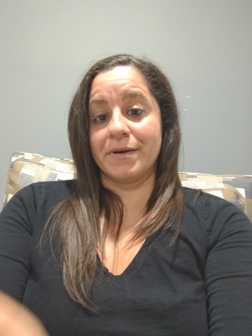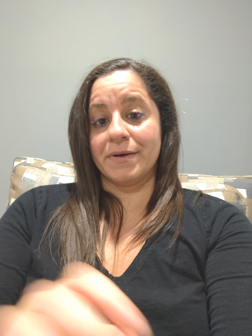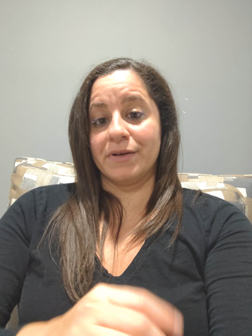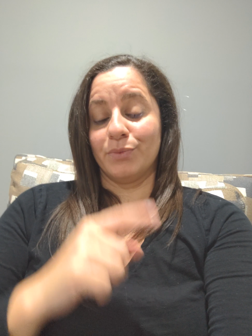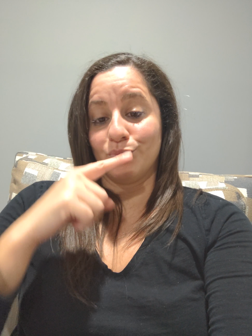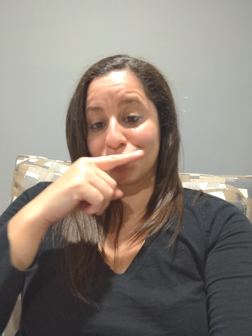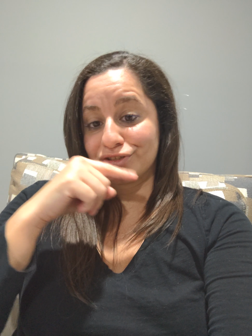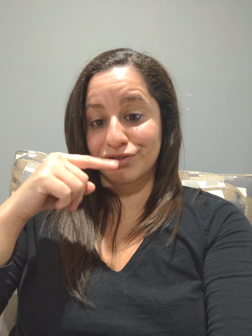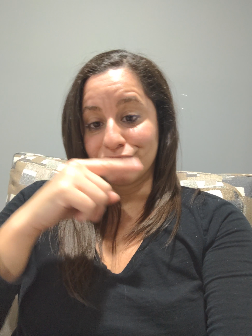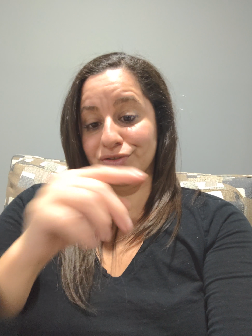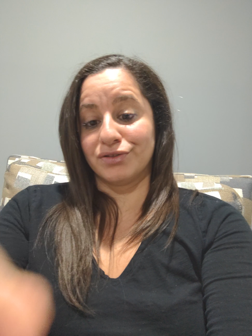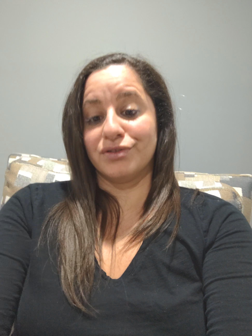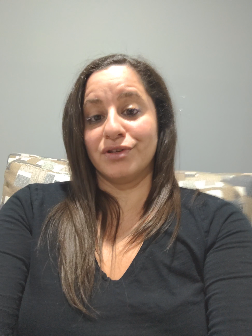toothbrush